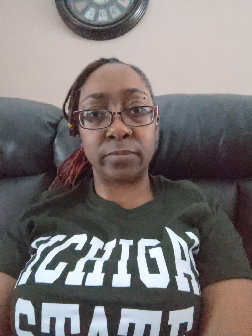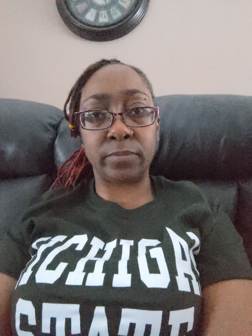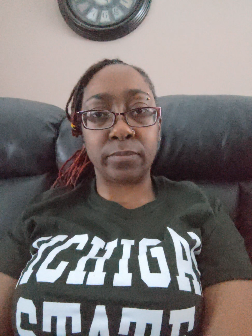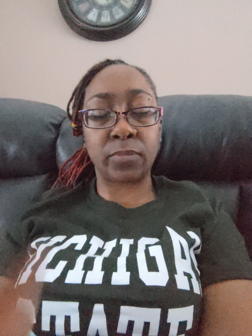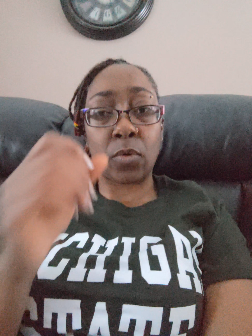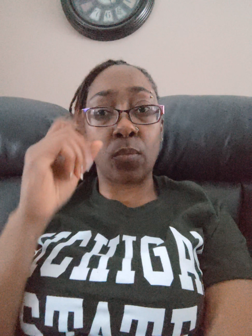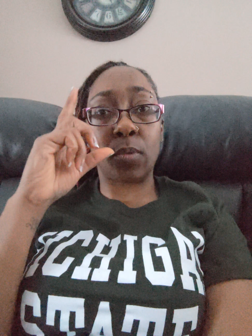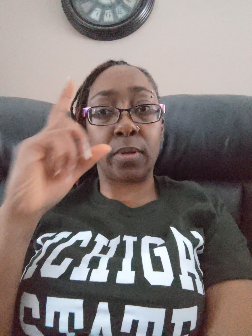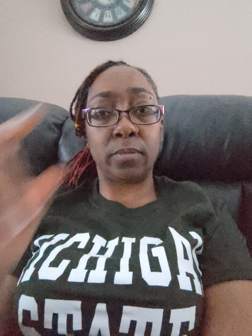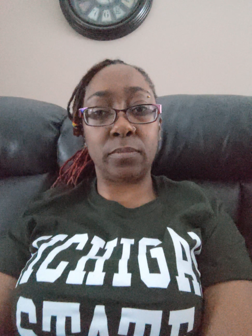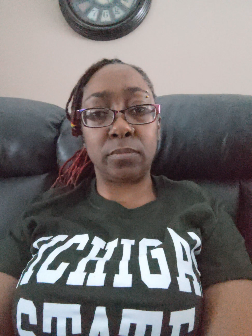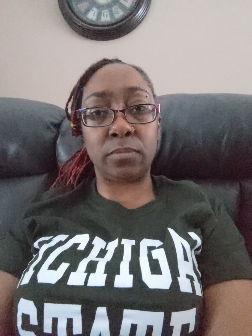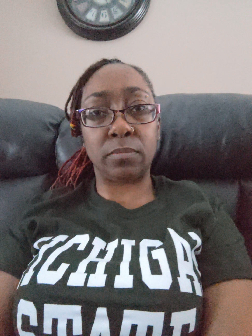wake